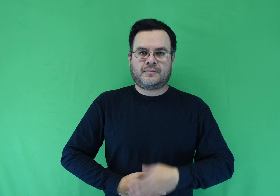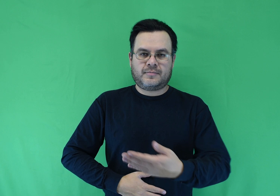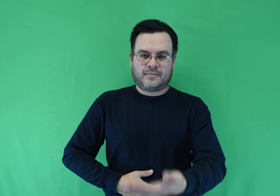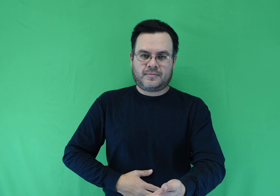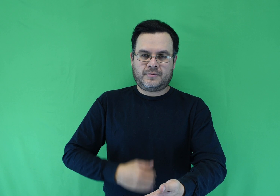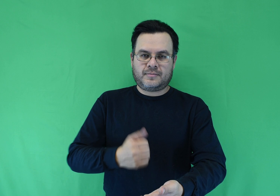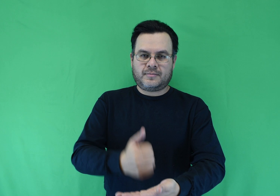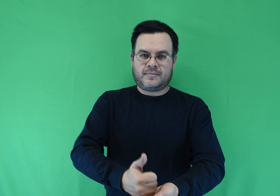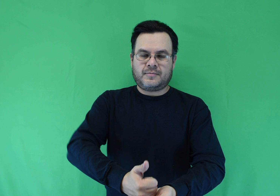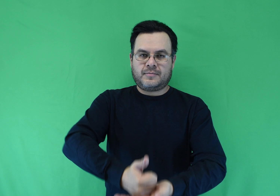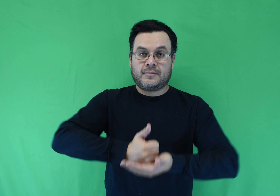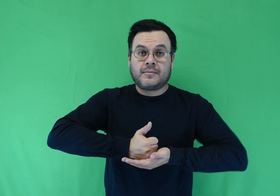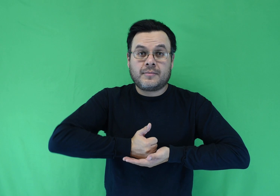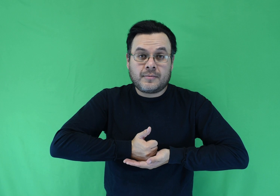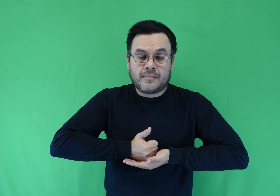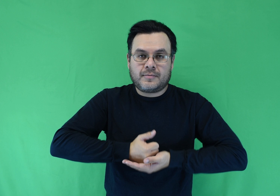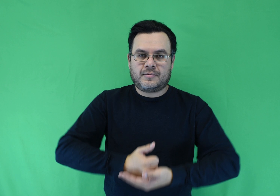ayuda